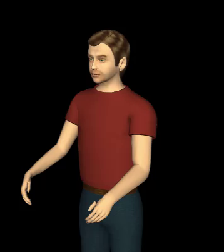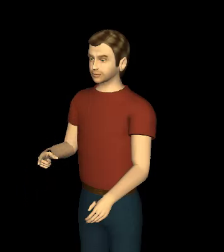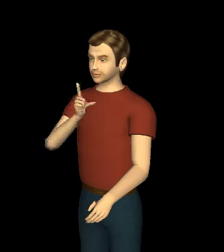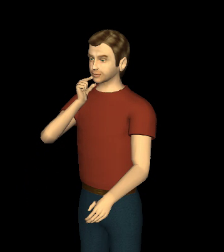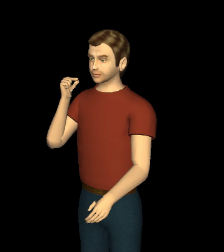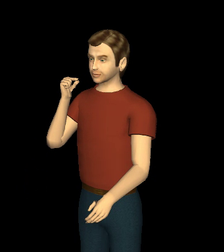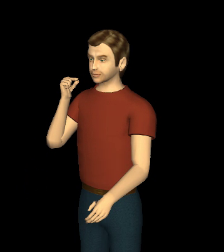رجل